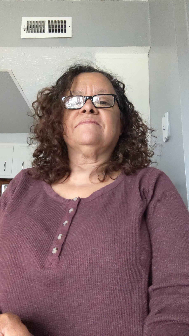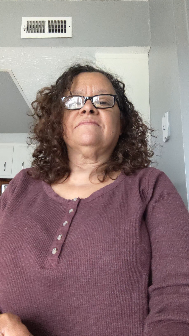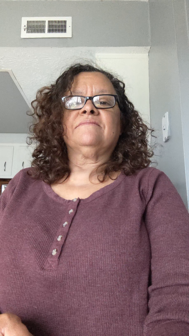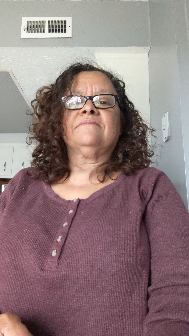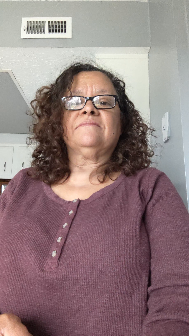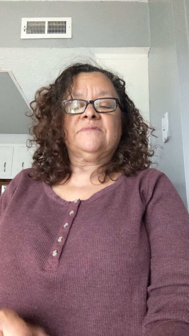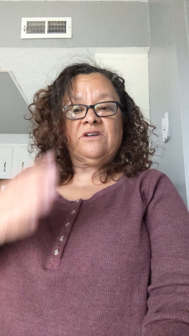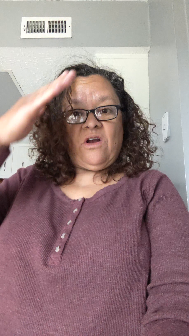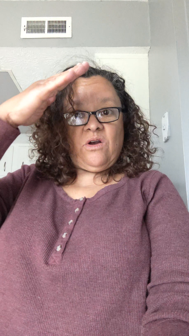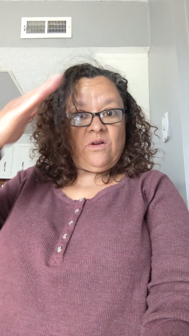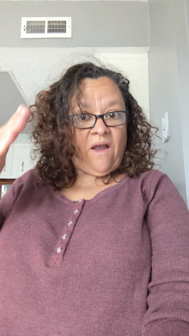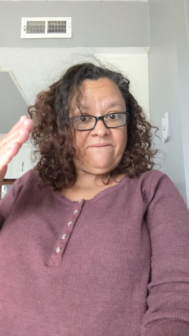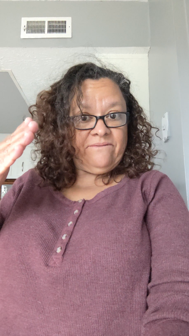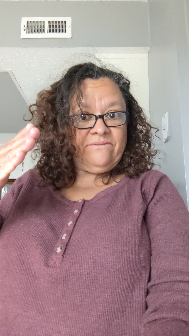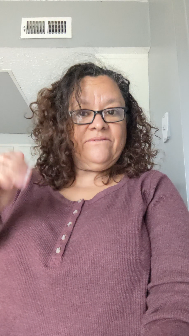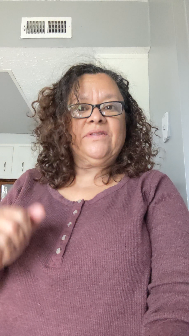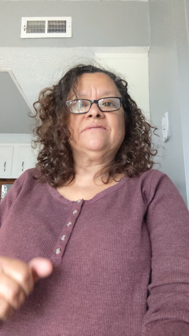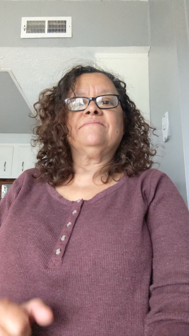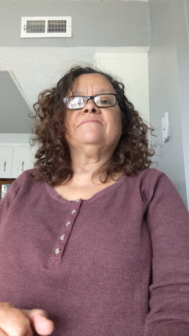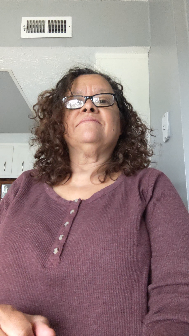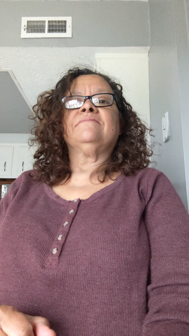roof